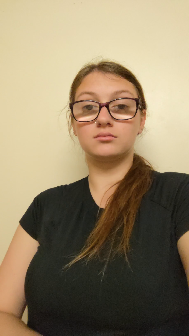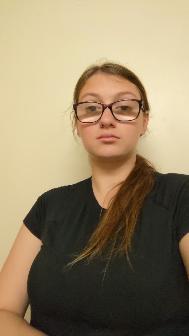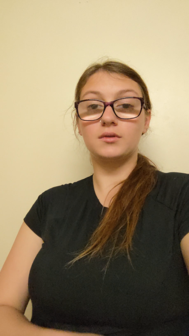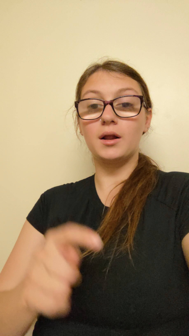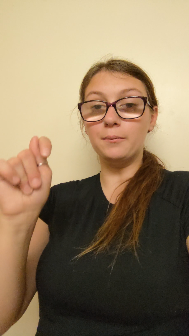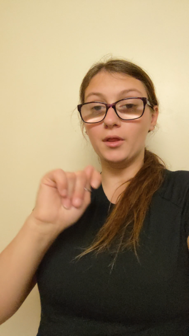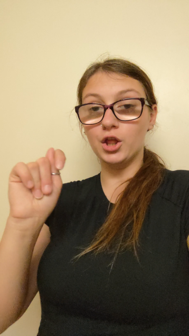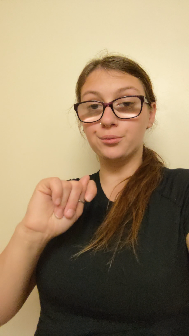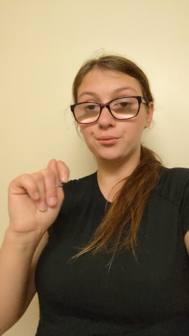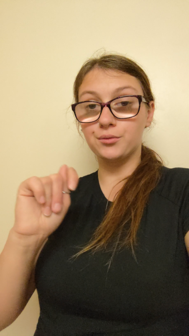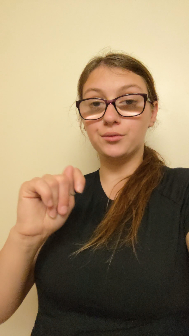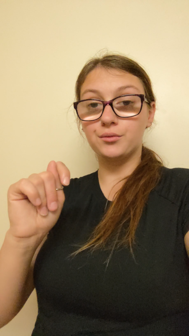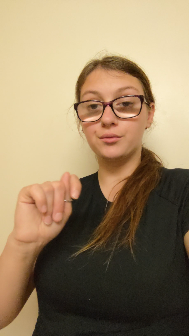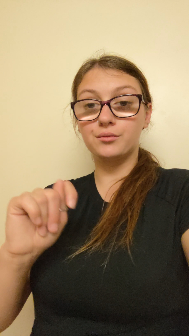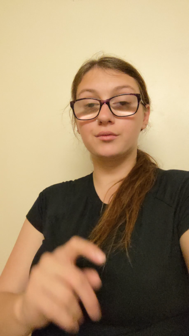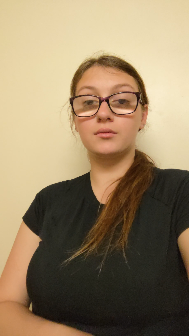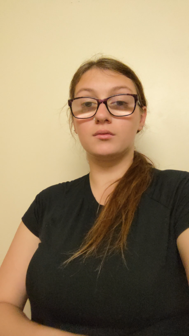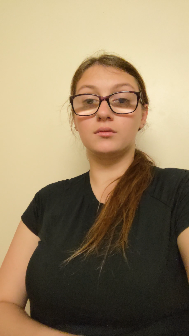bathroom